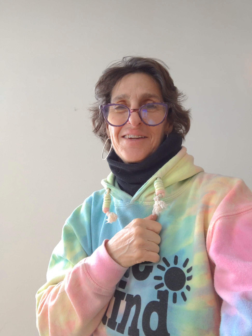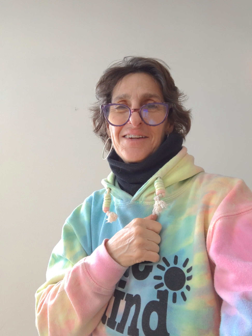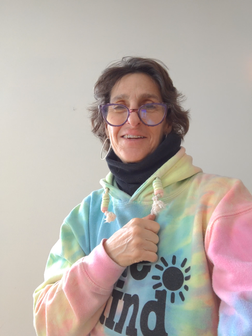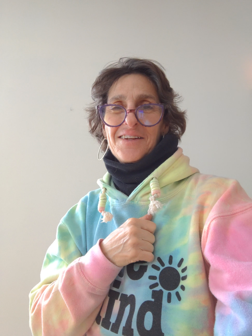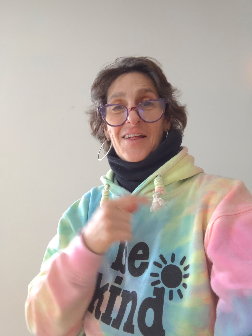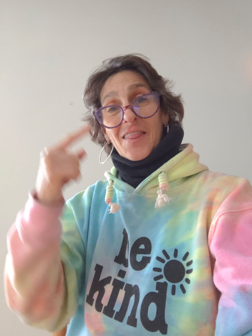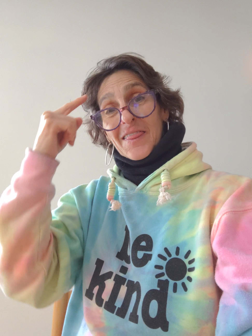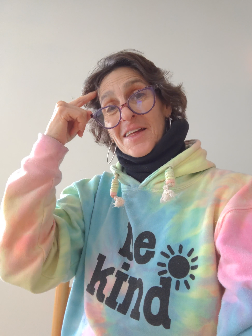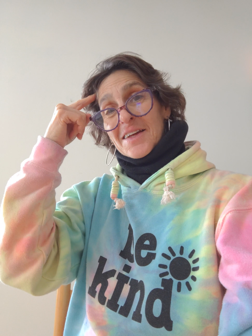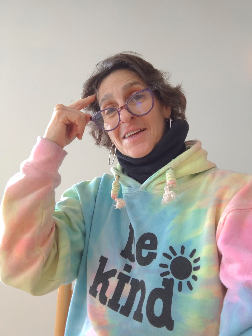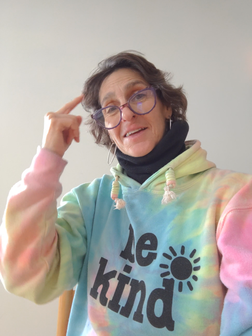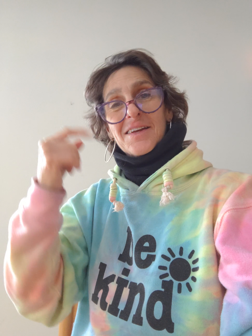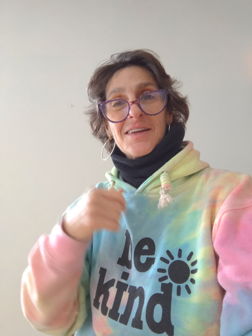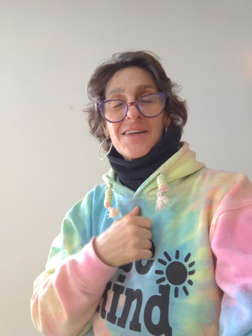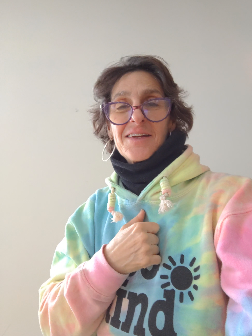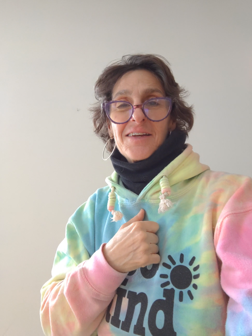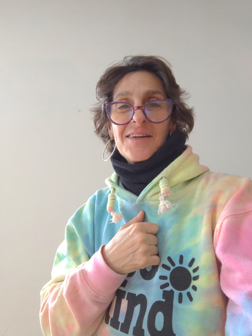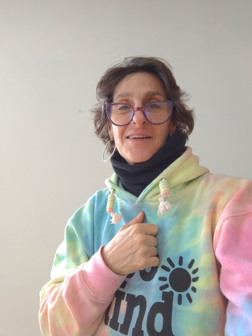think